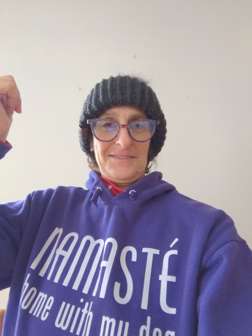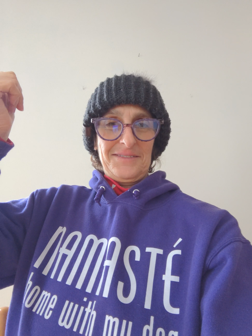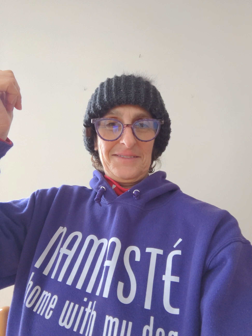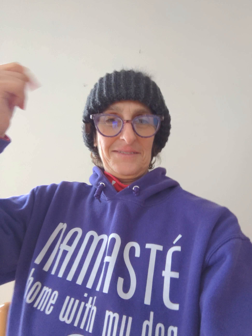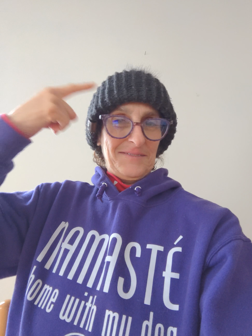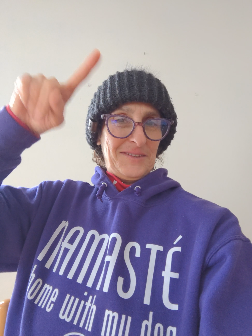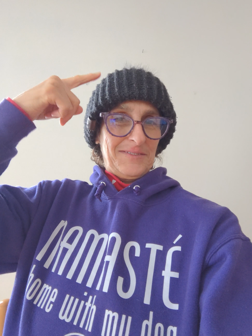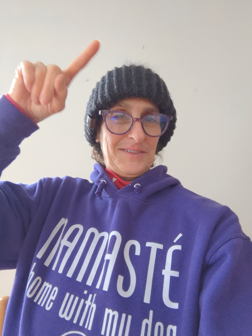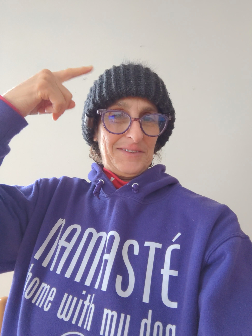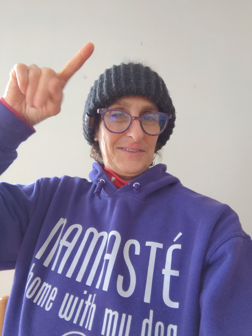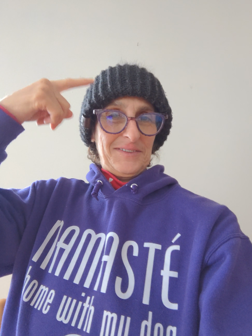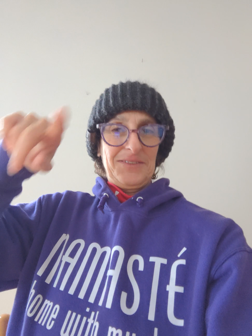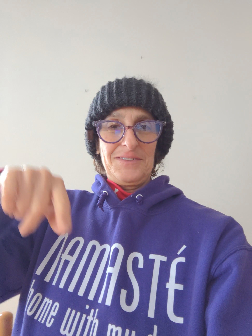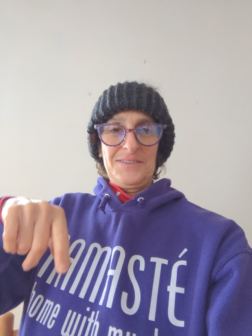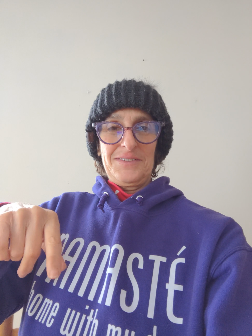for